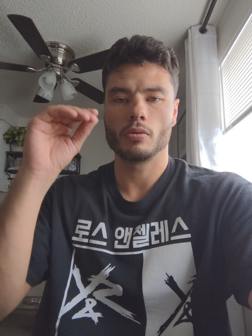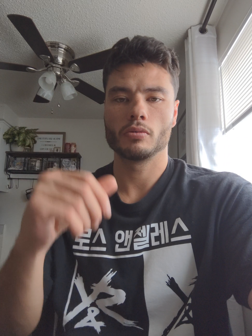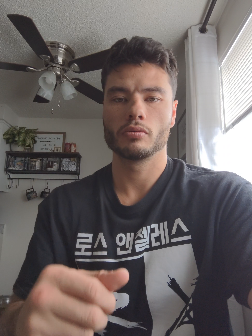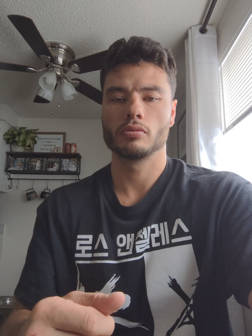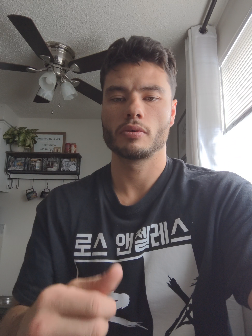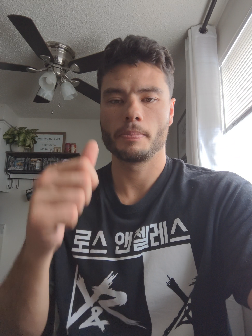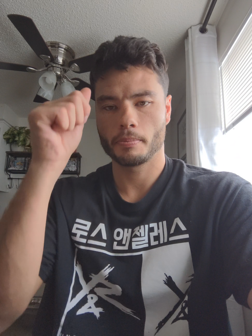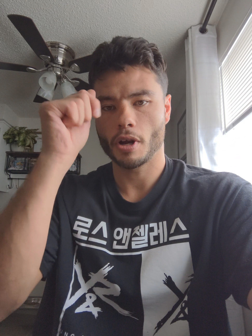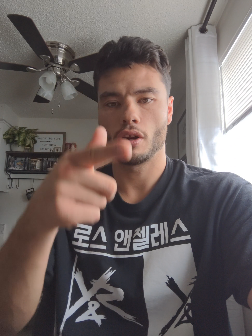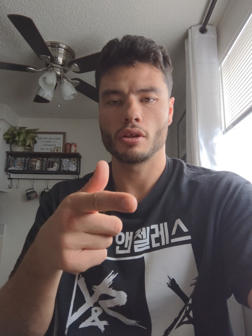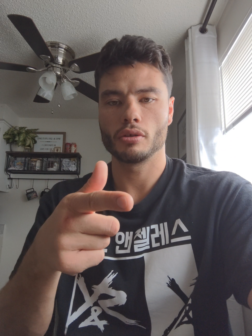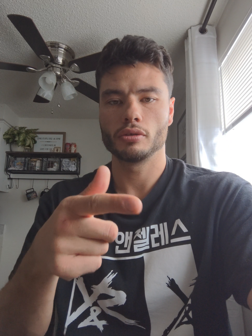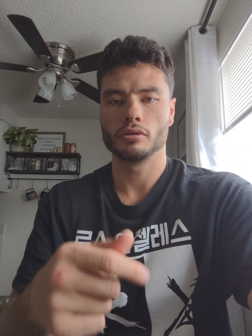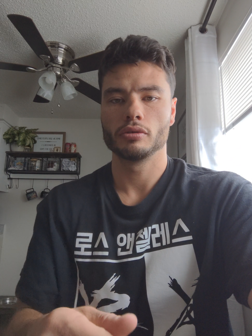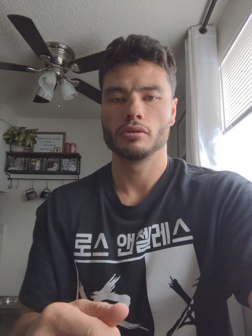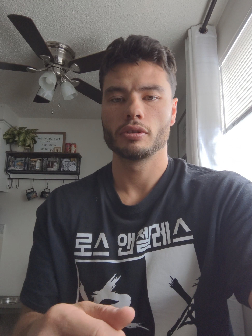brother